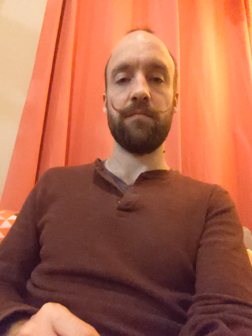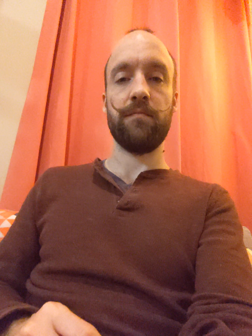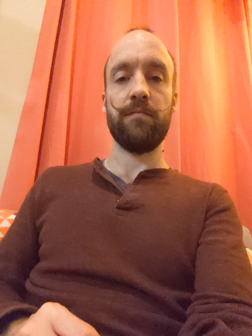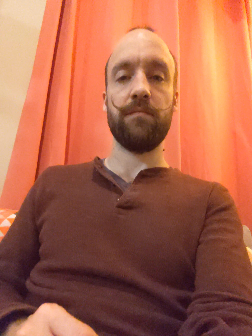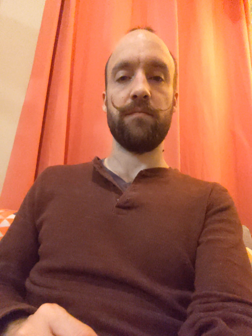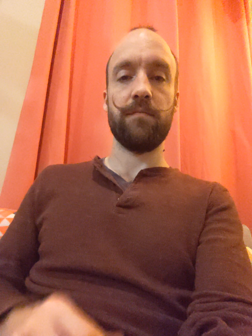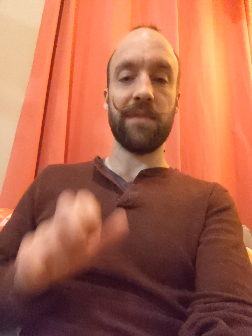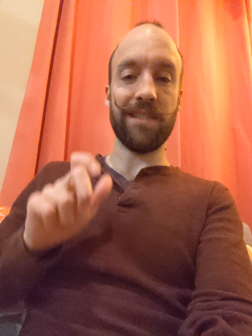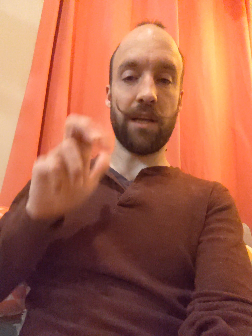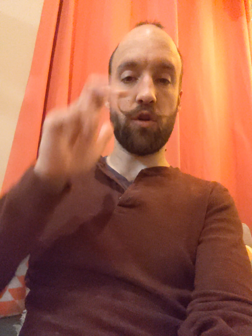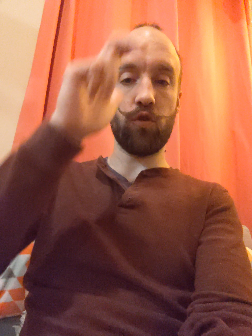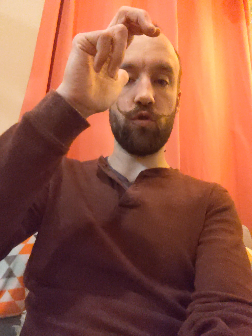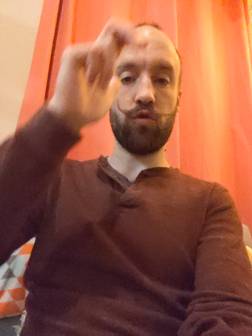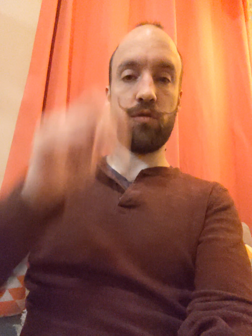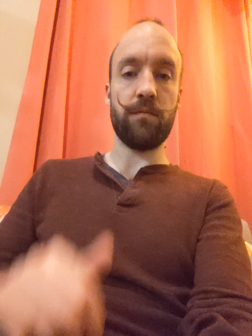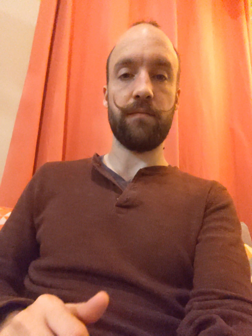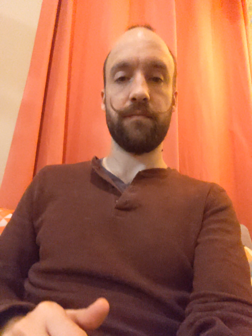stairs